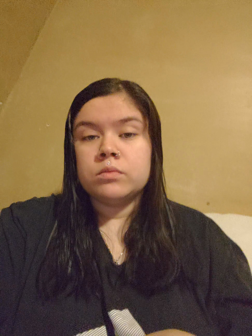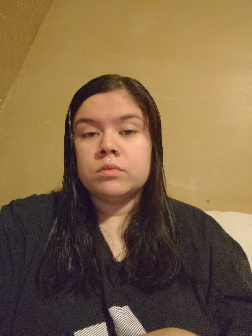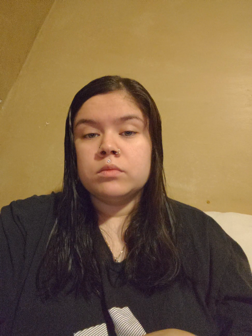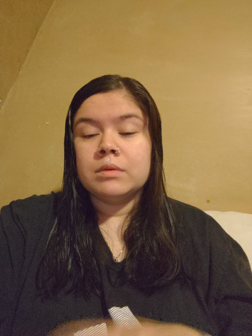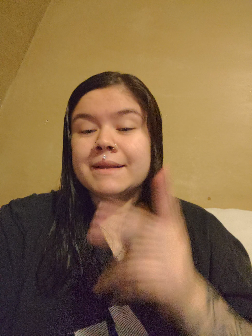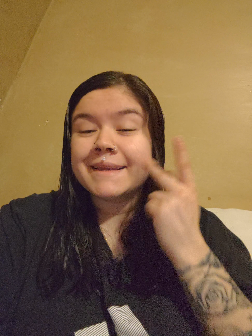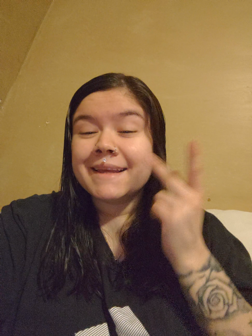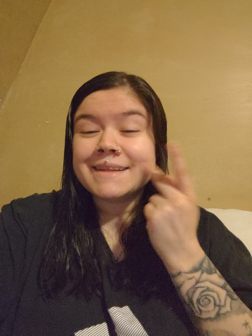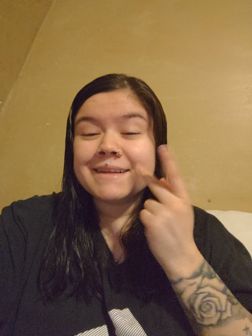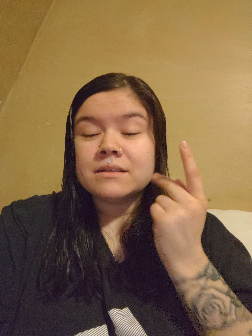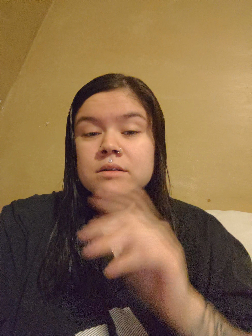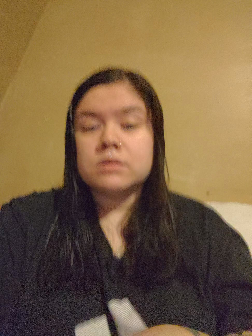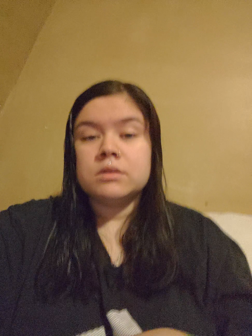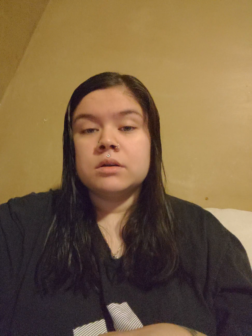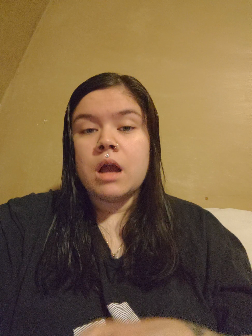kitty